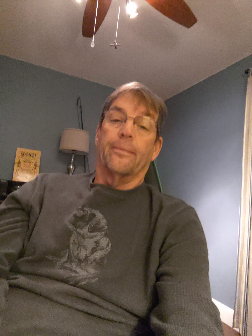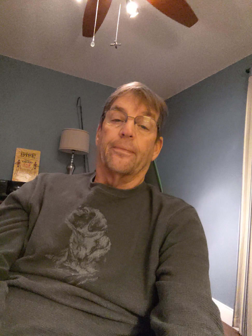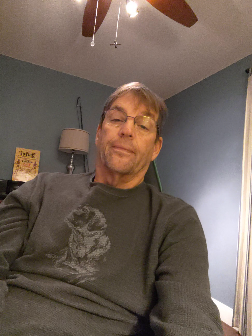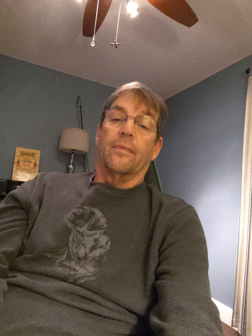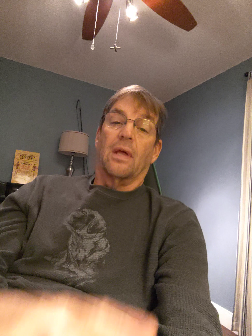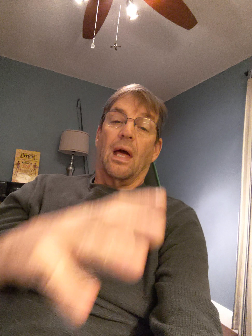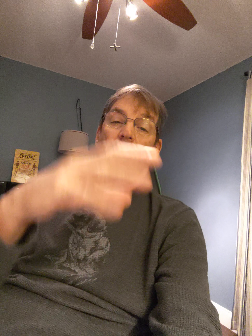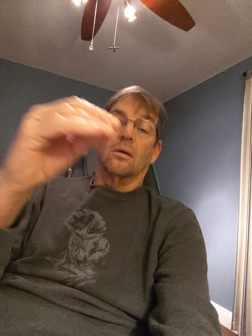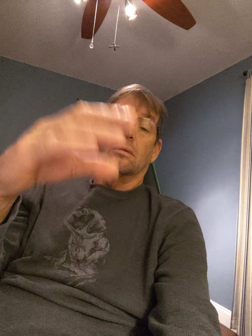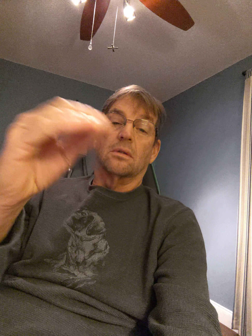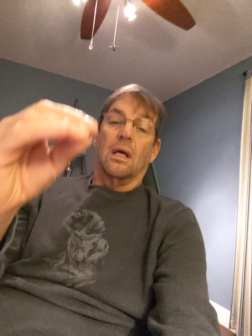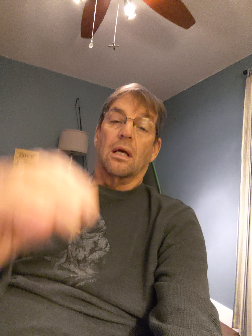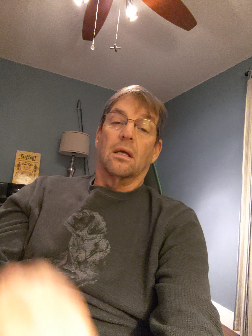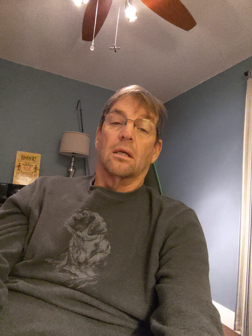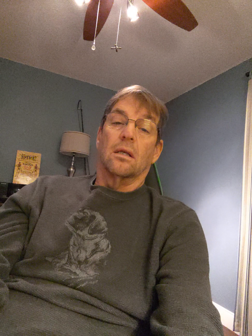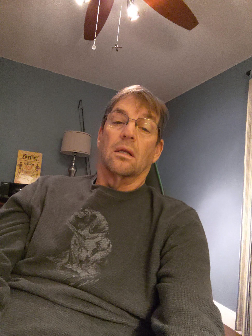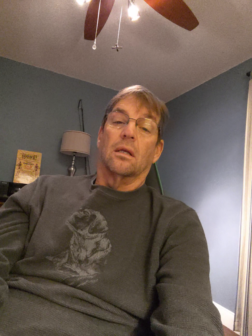outside